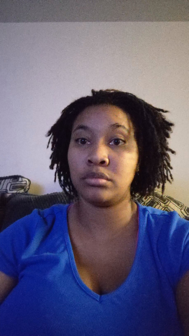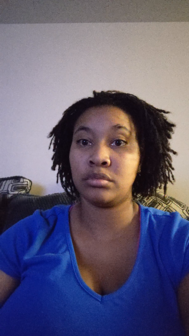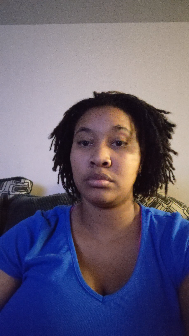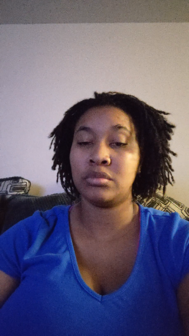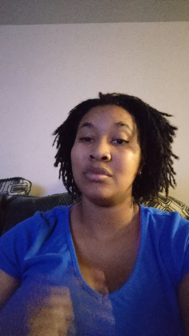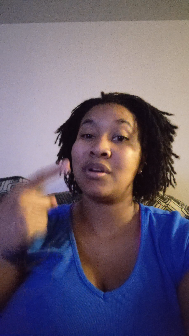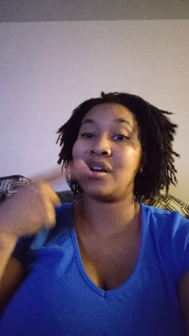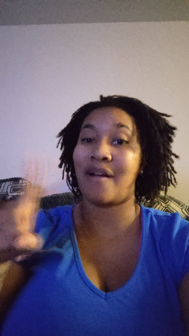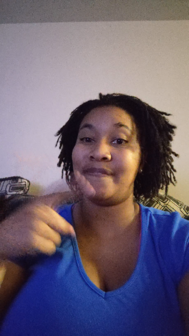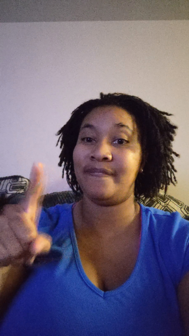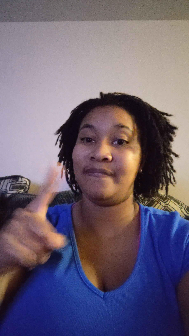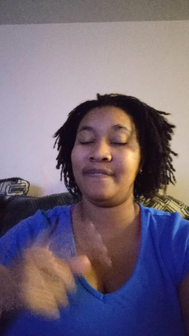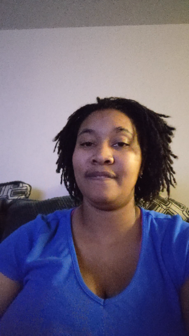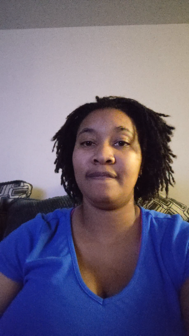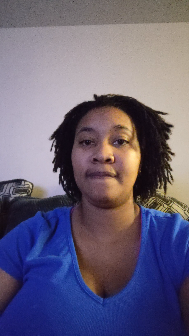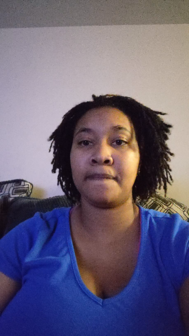knife